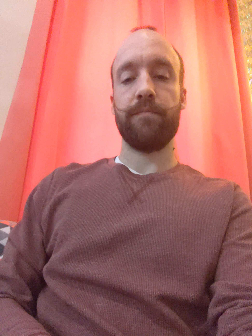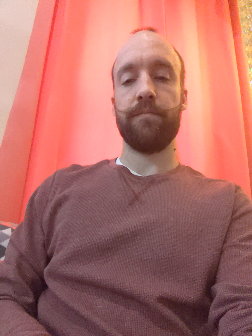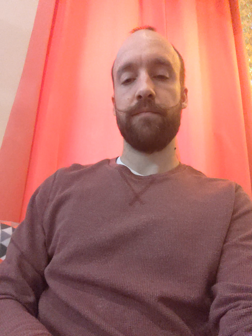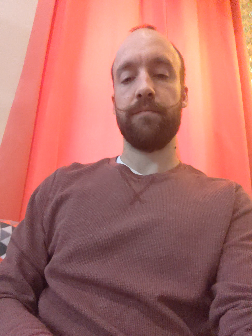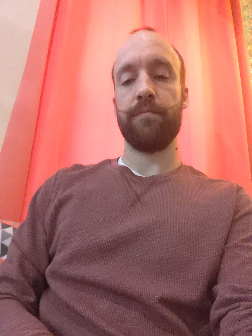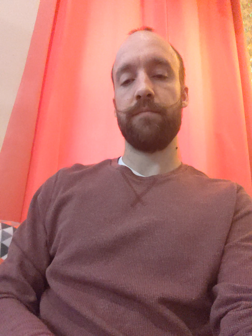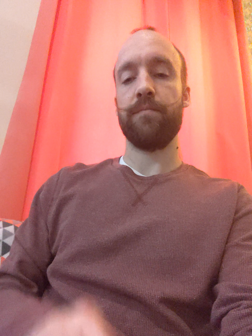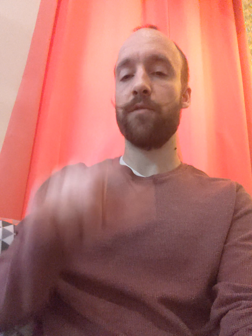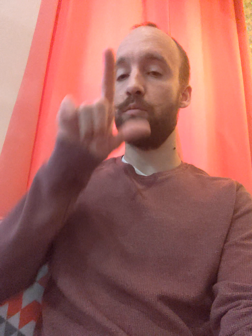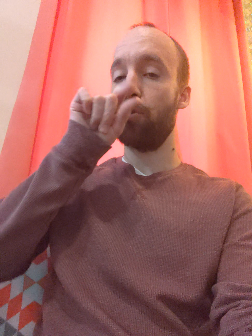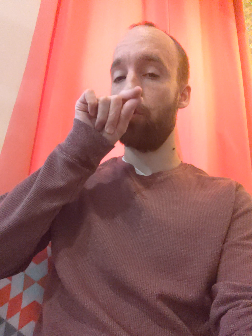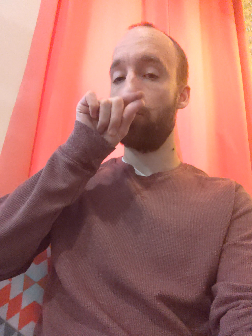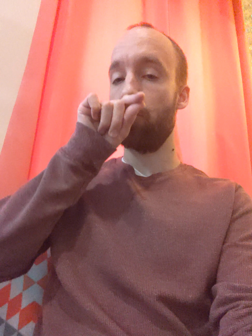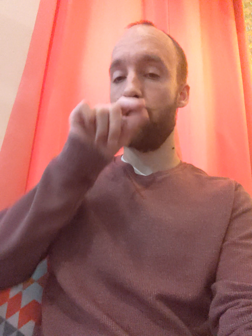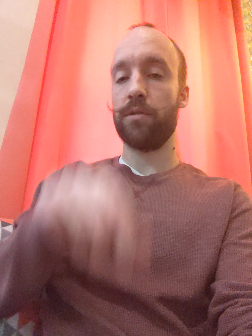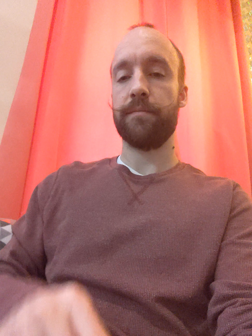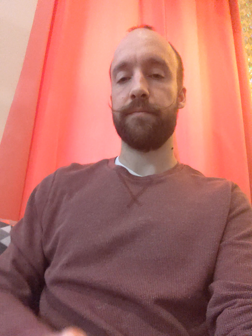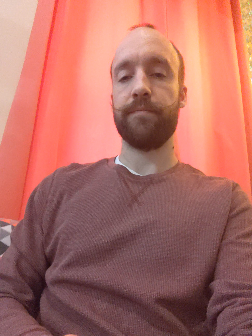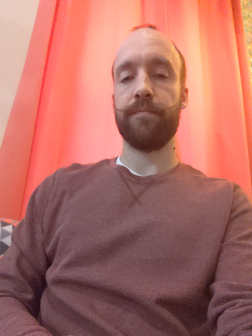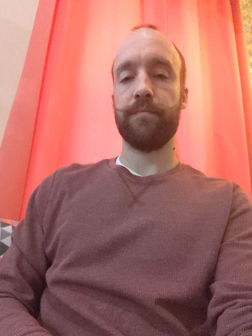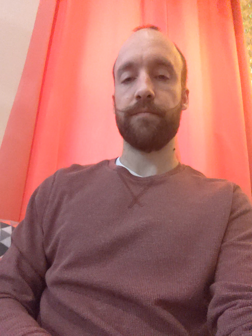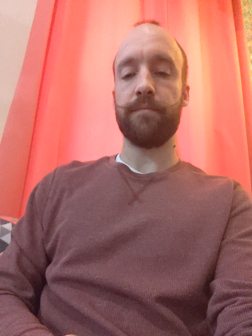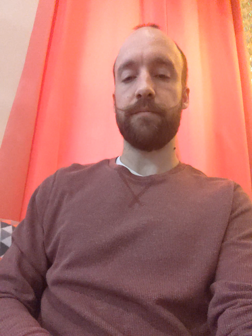bird